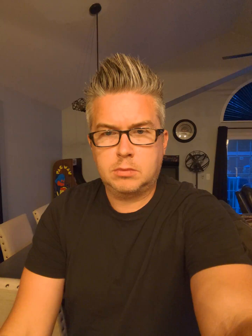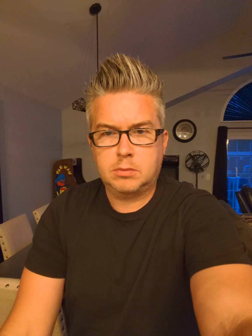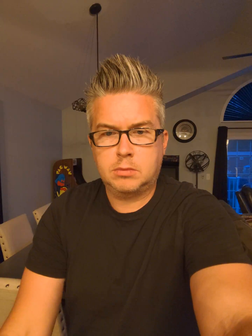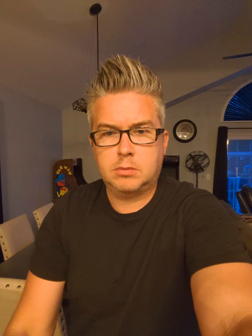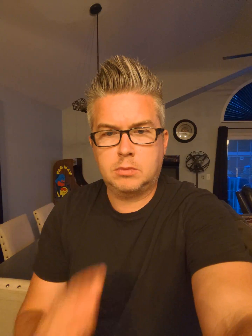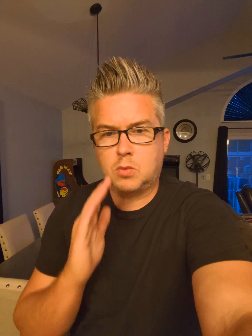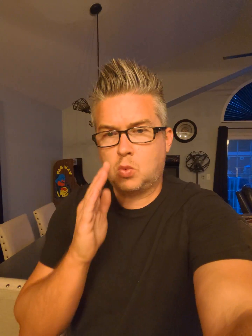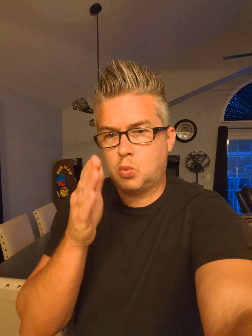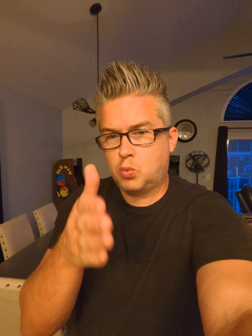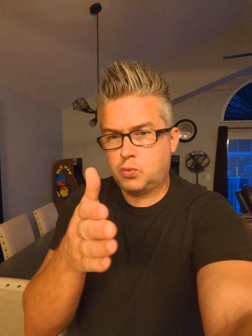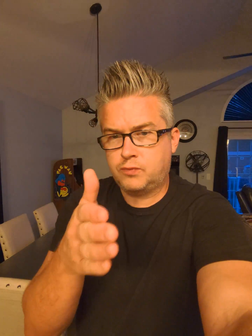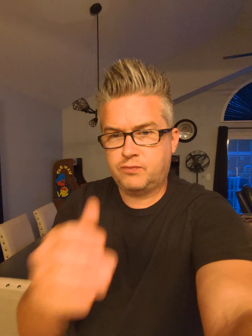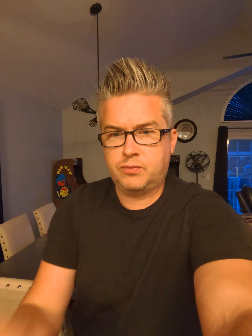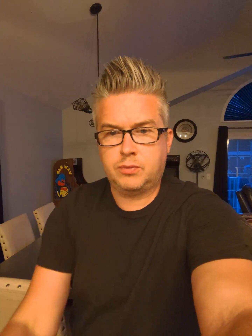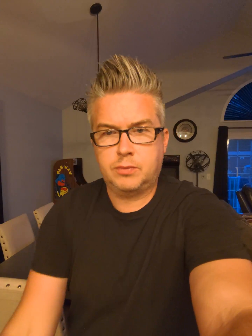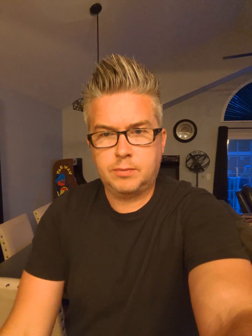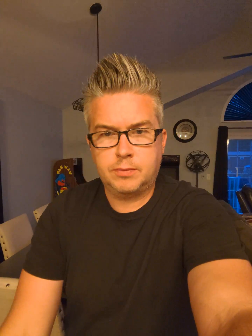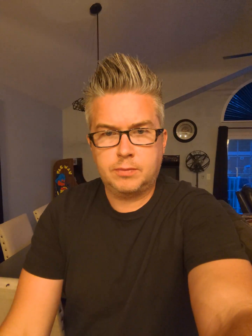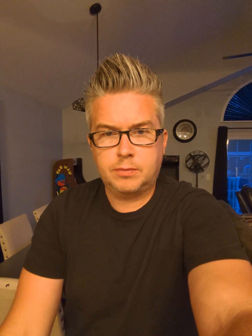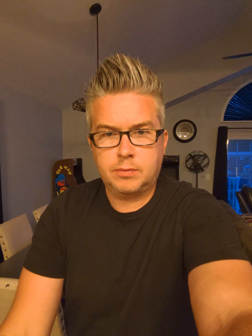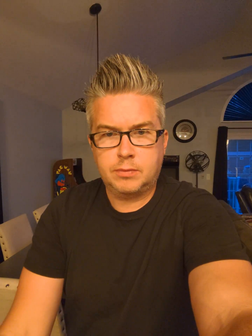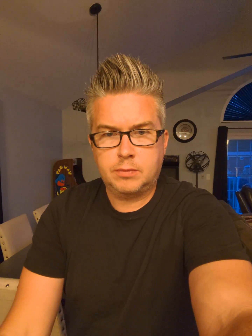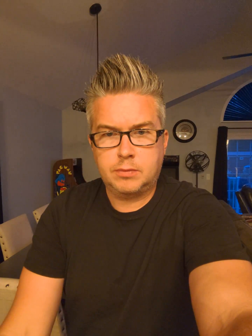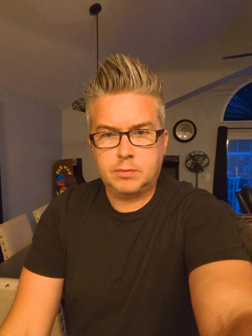over